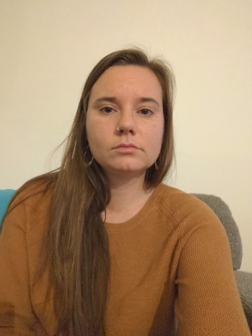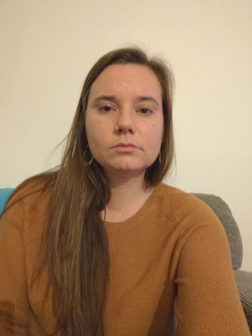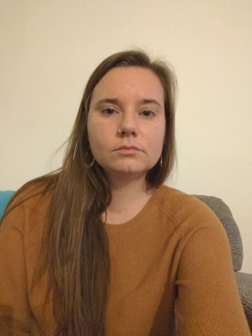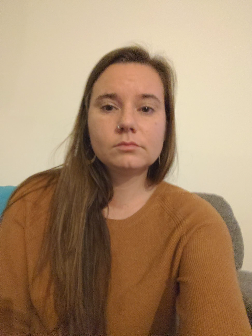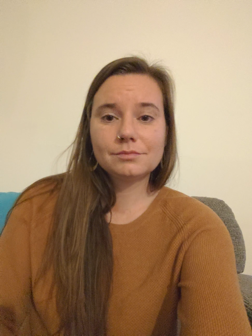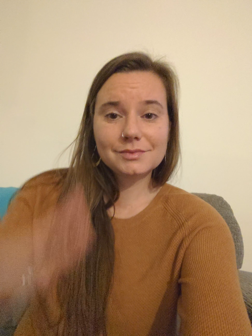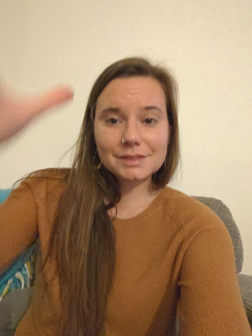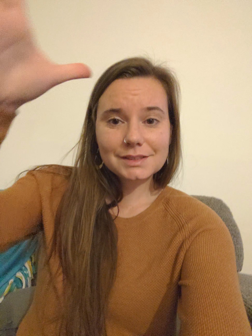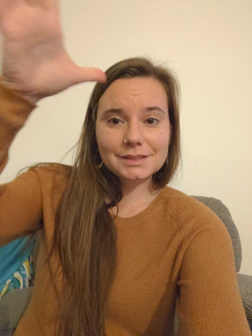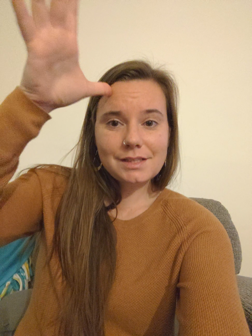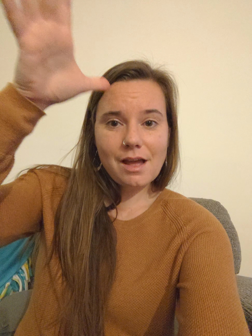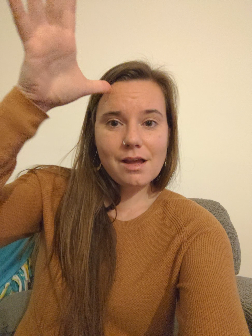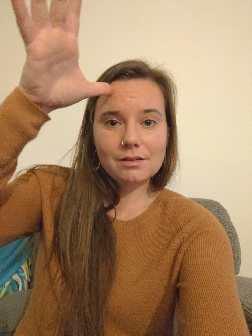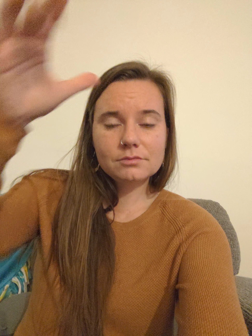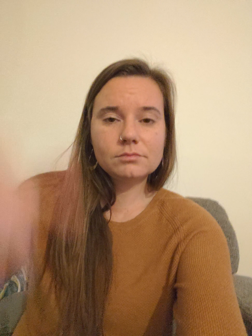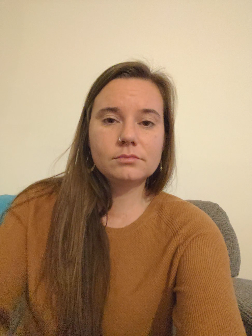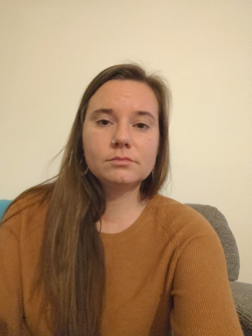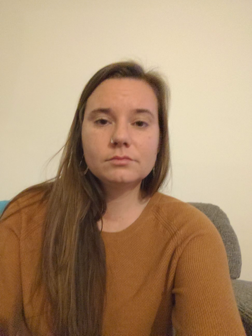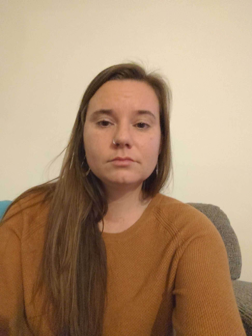dad